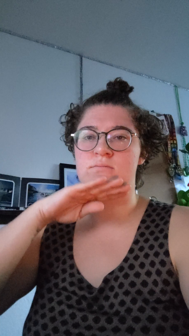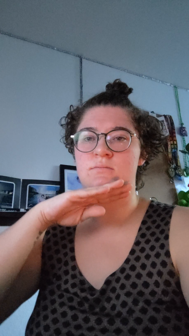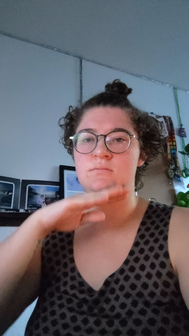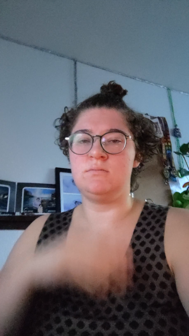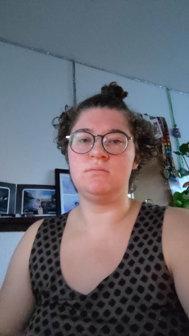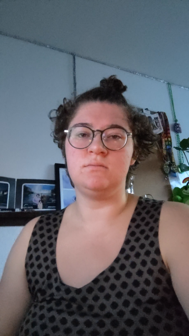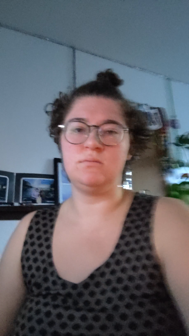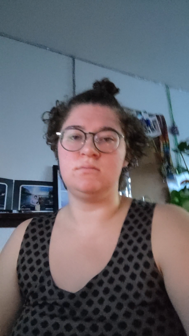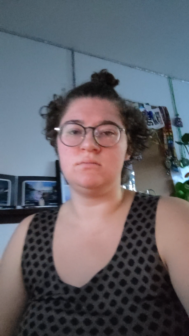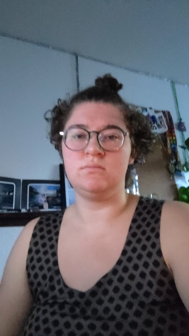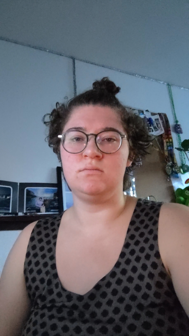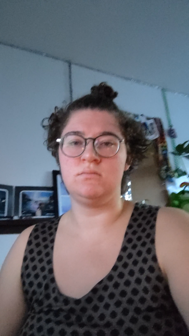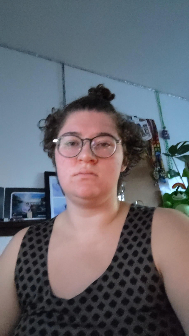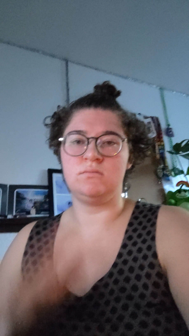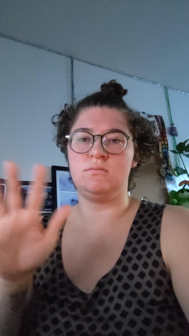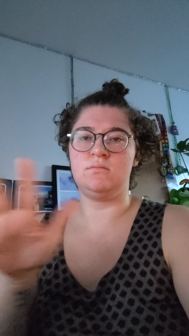full